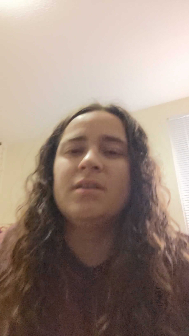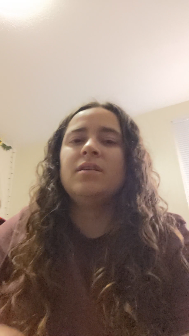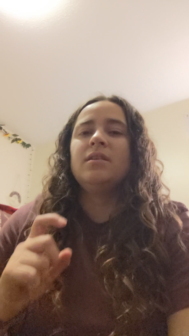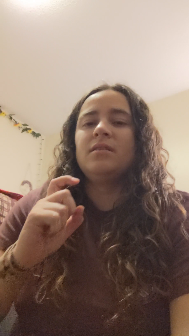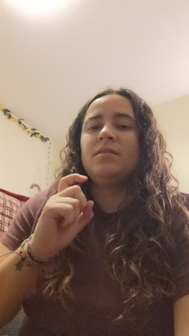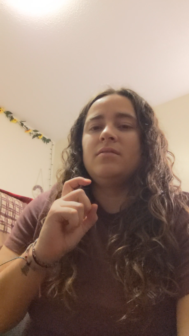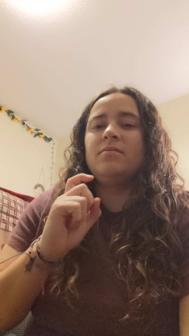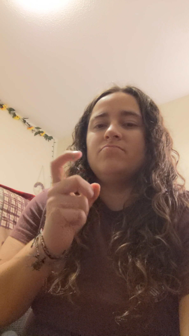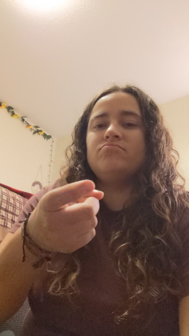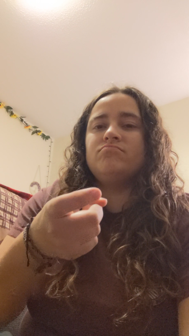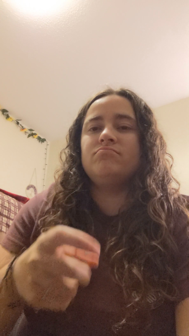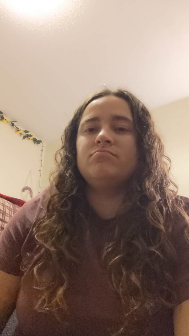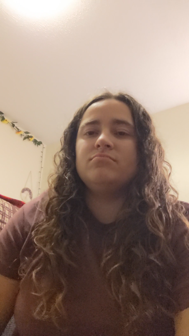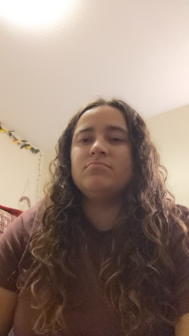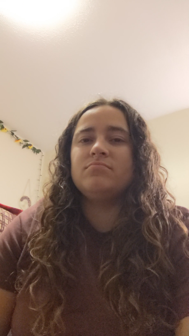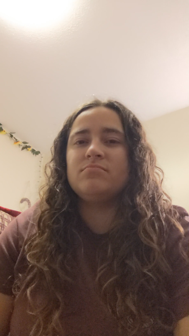present